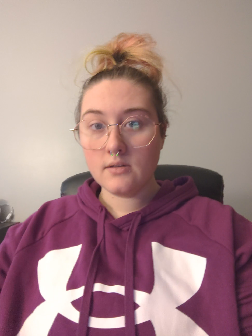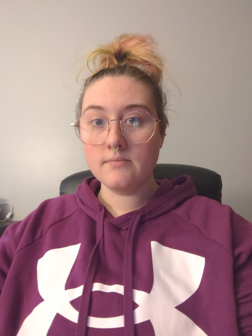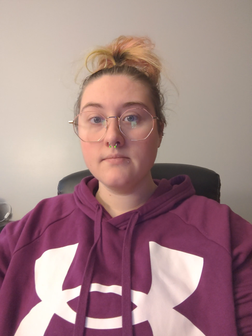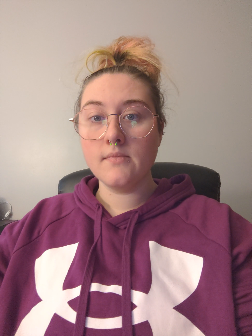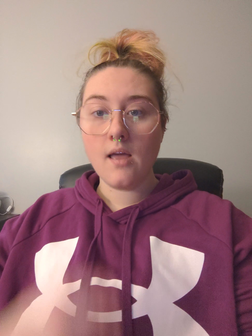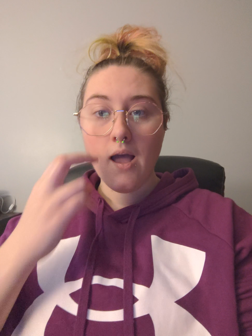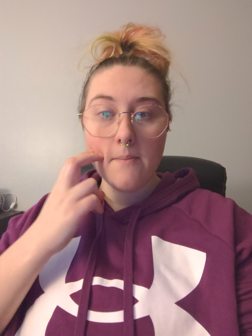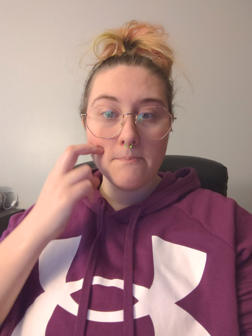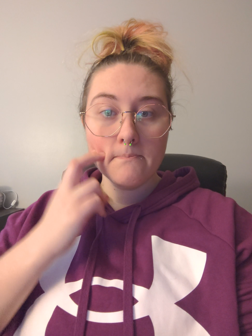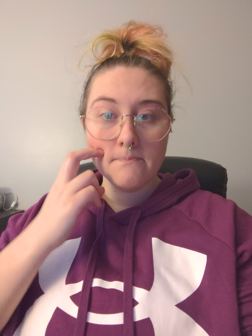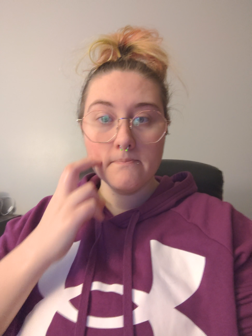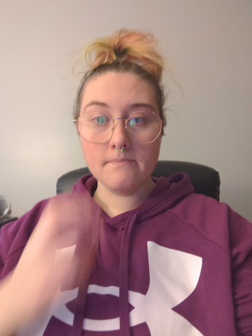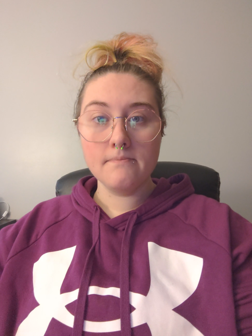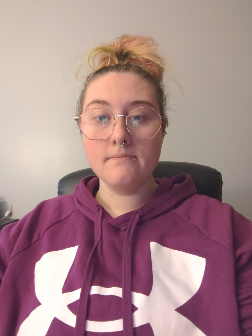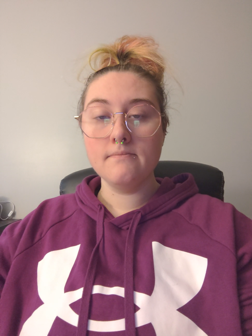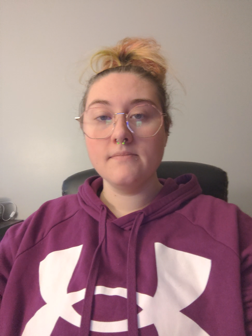gum